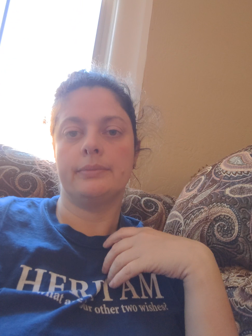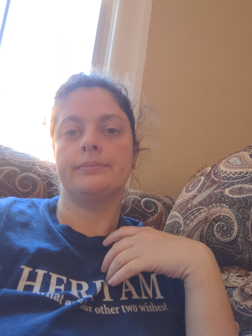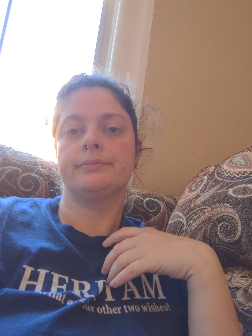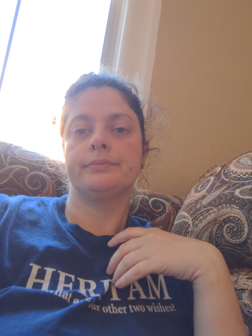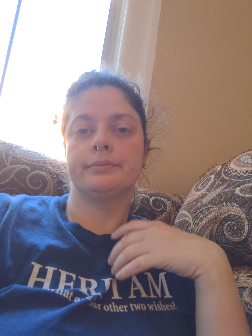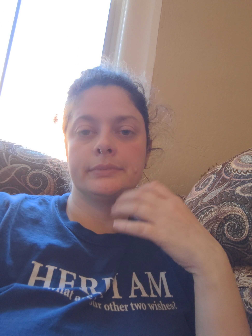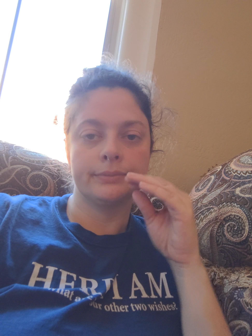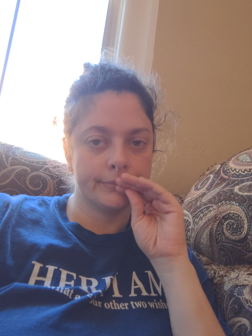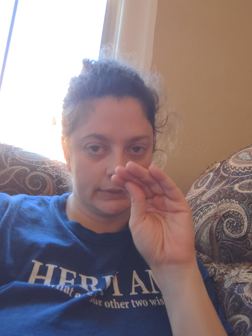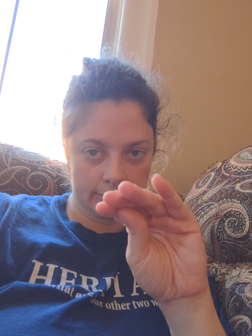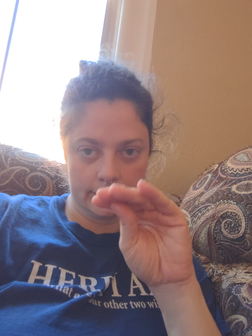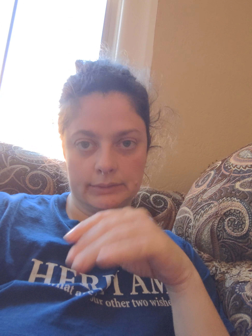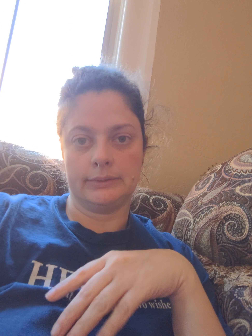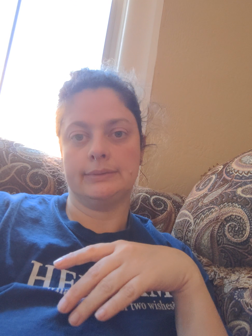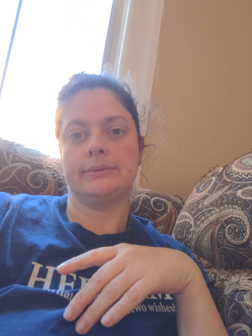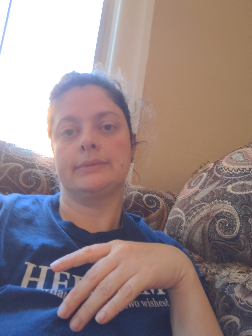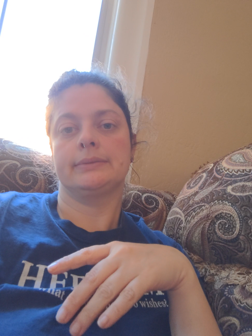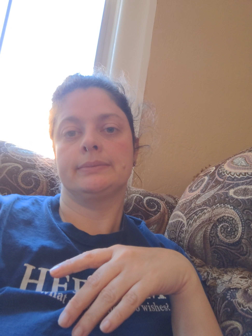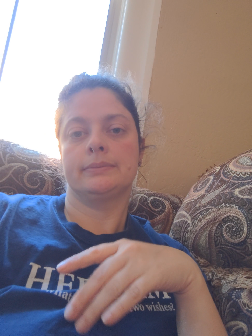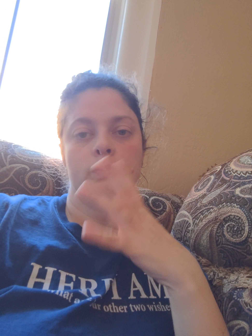kiss